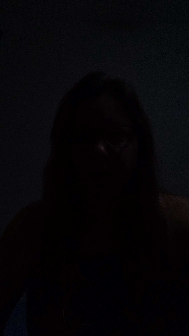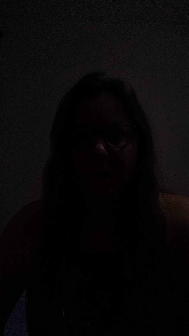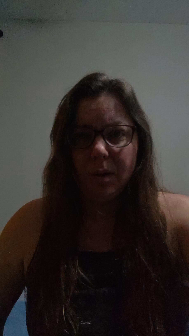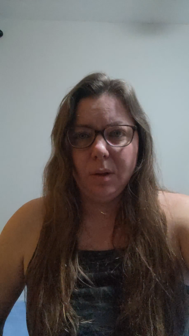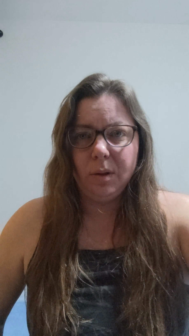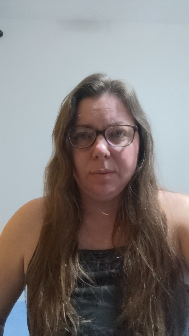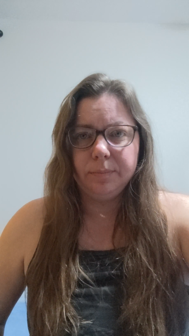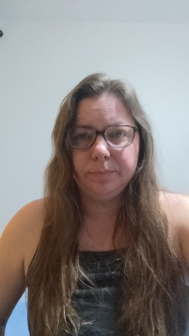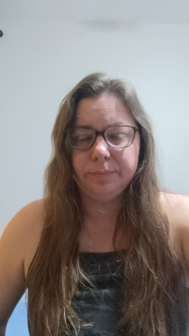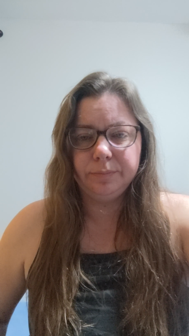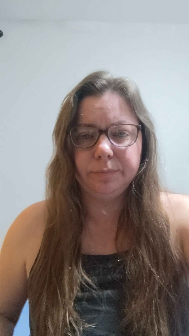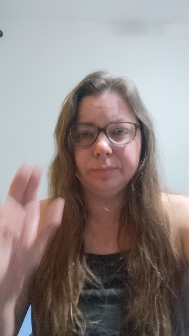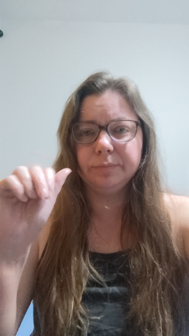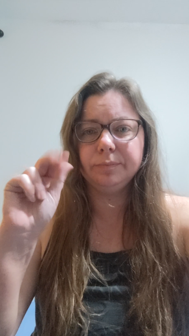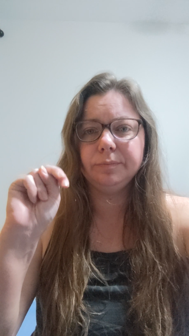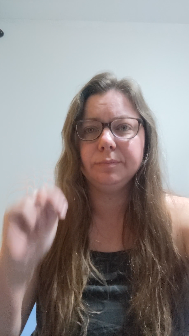an